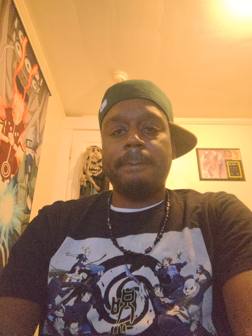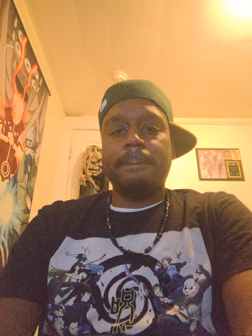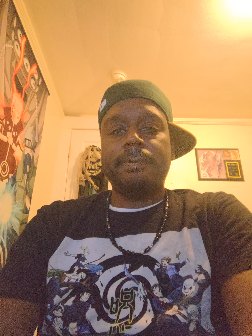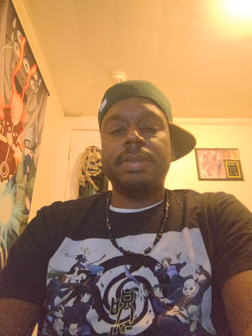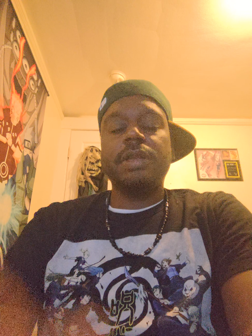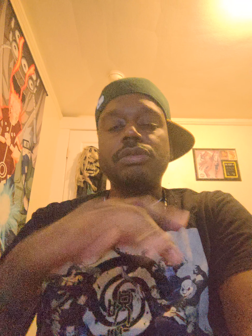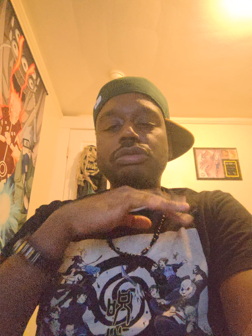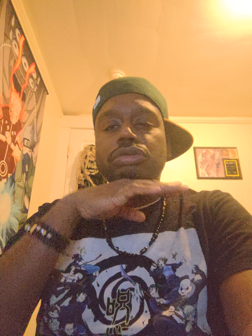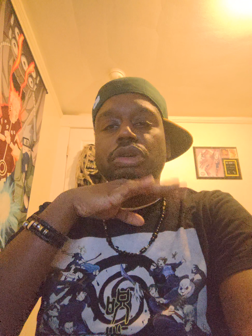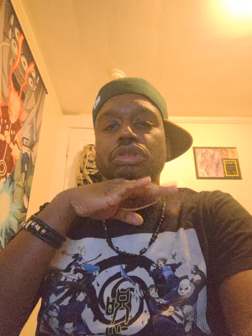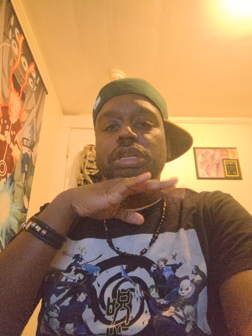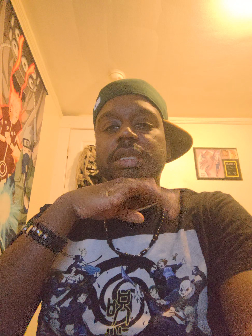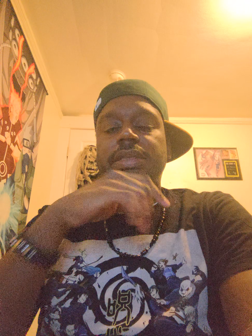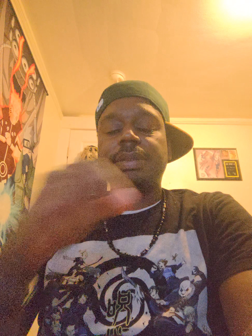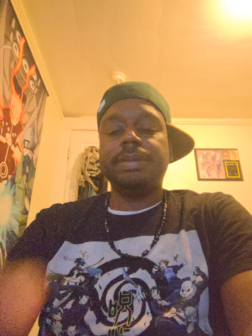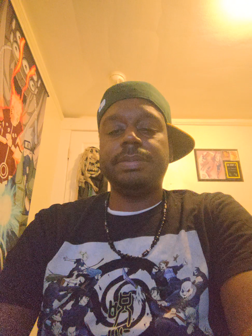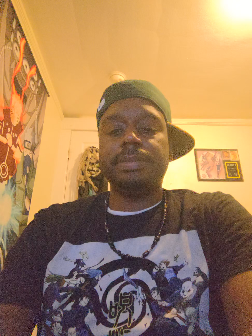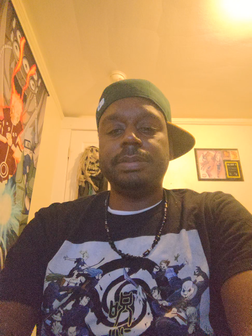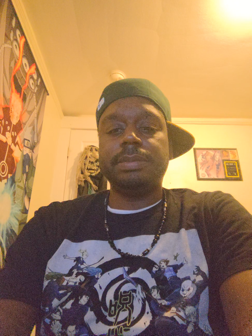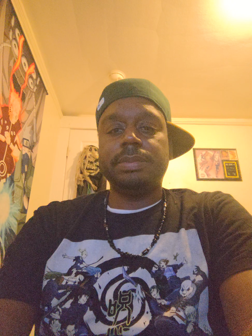dirty